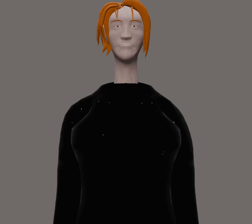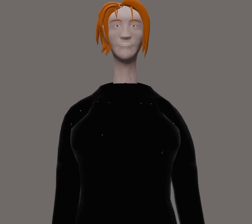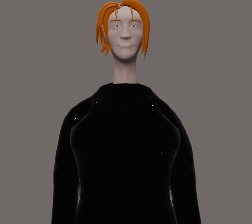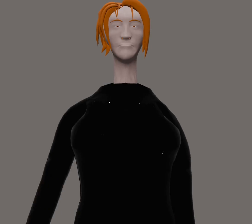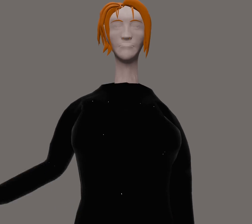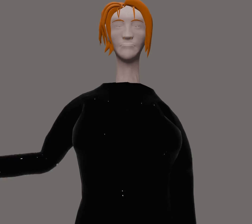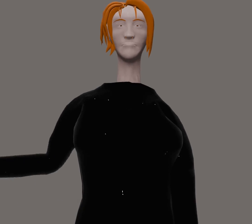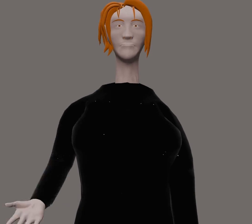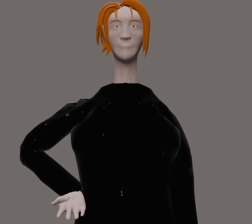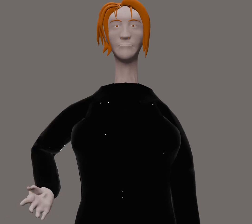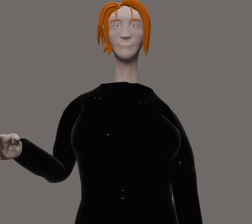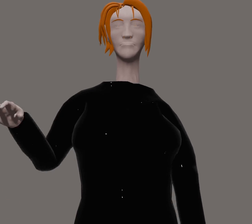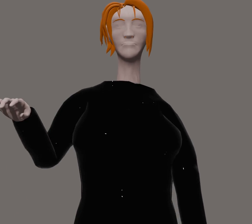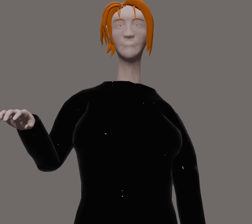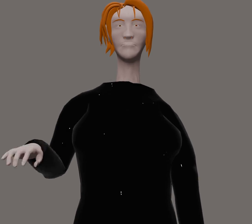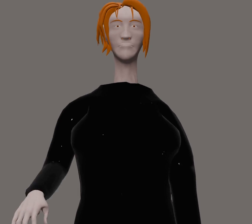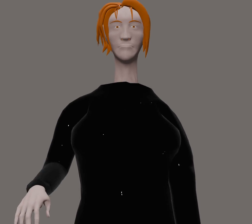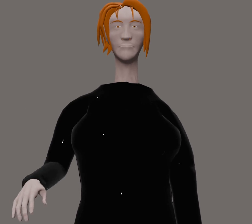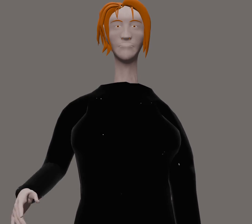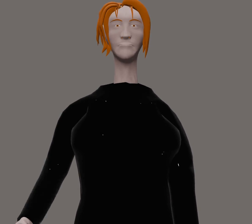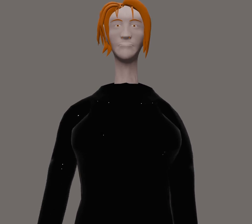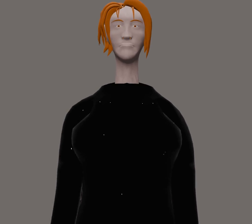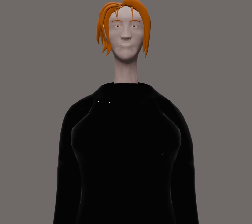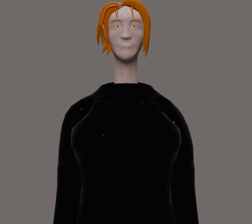Bengaldesh